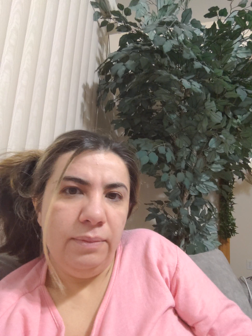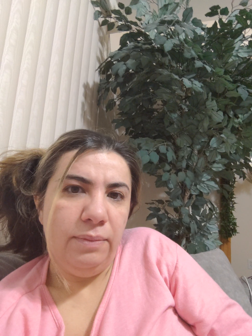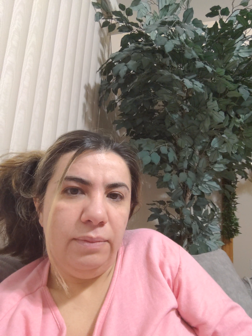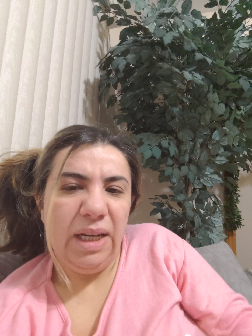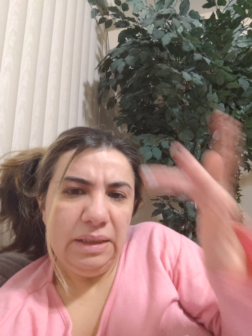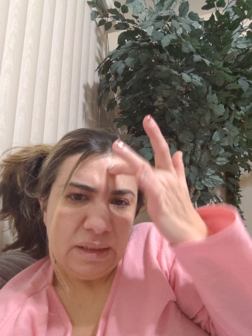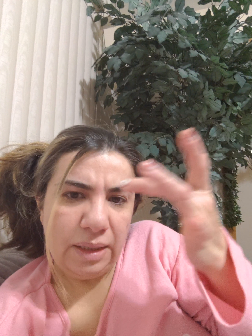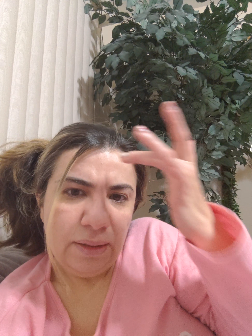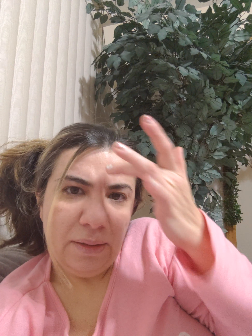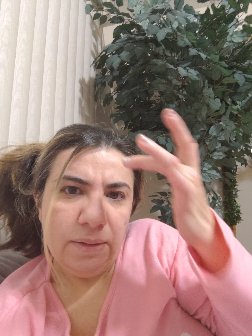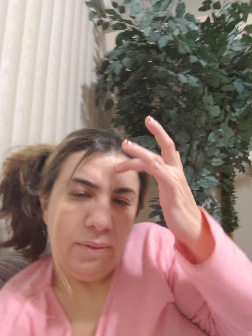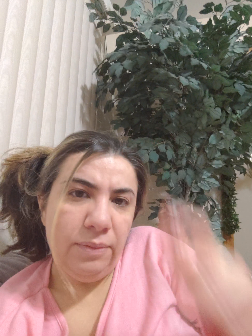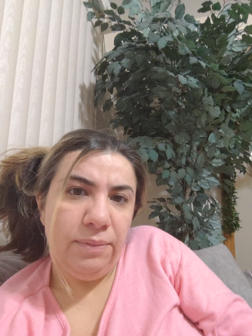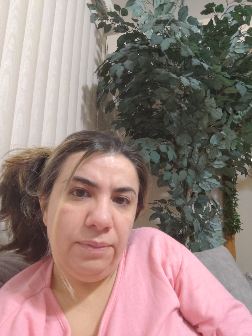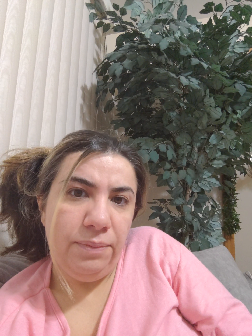sick